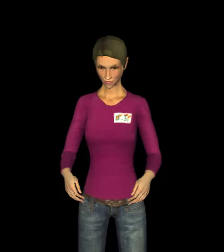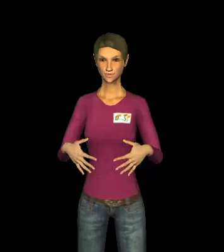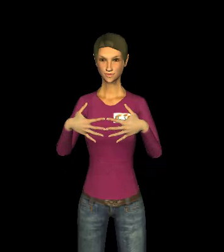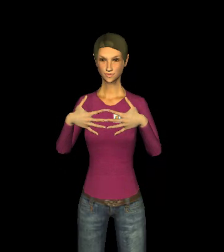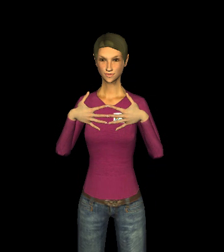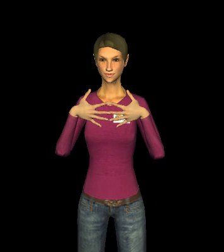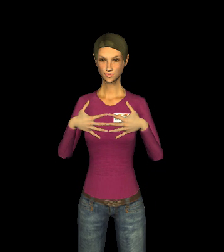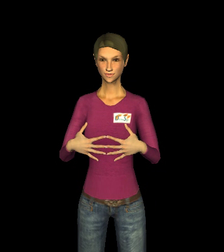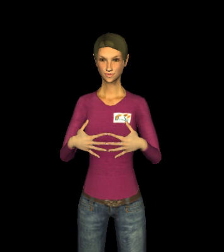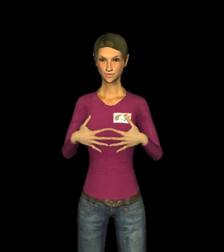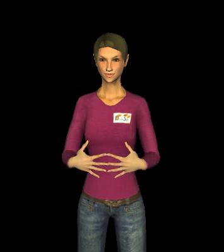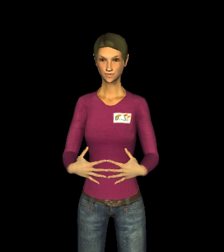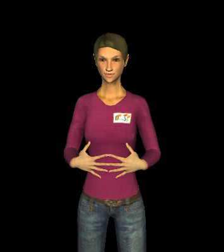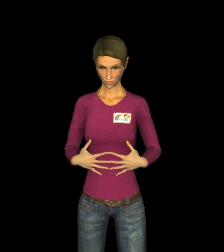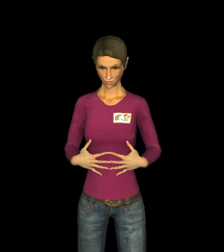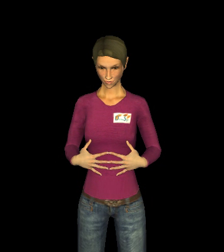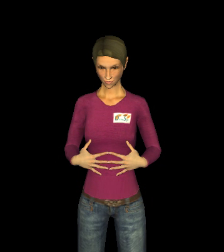جسم